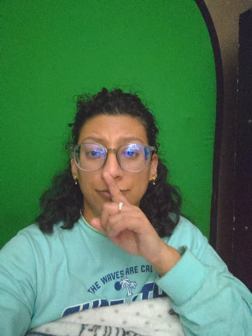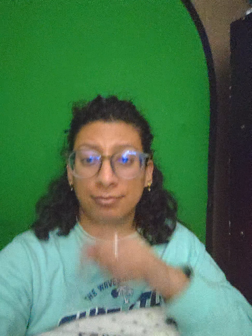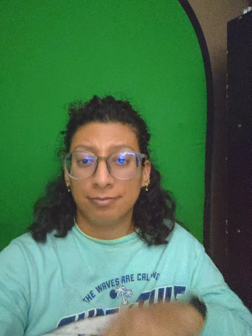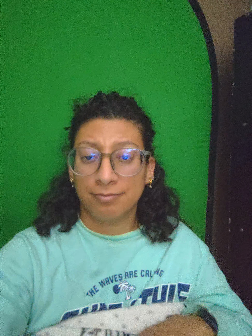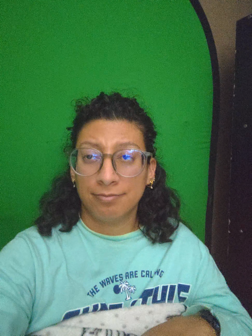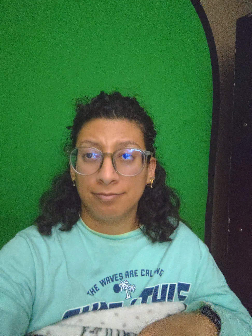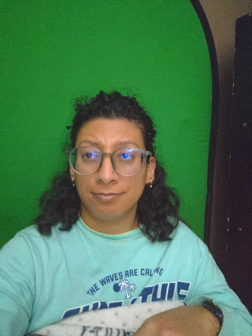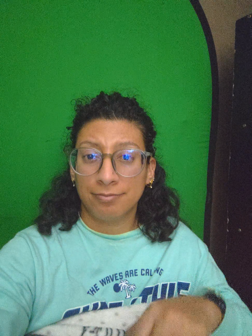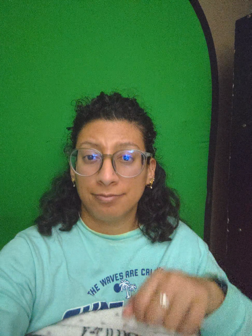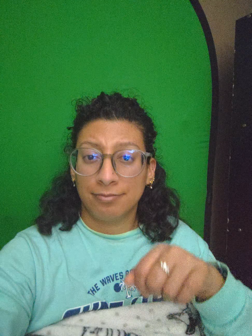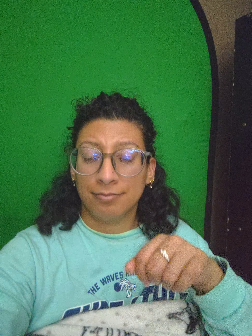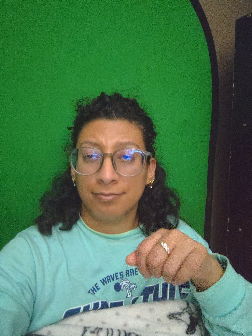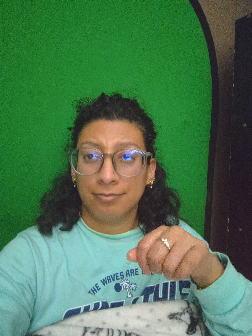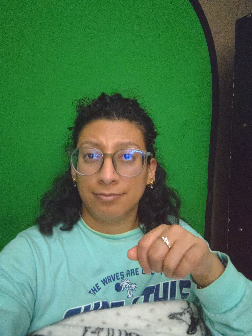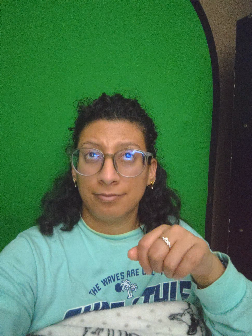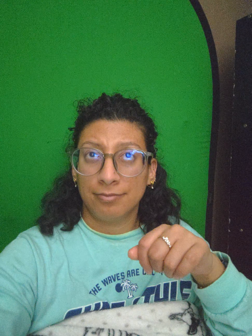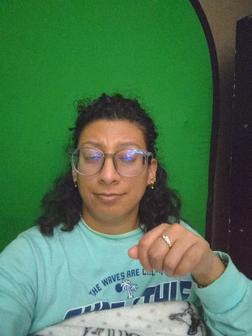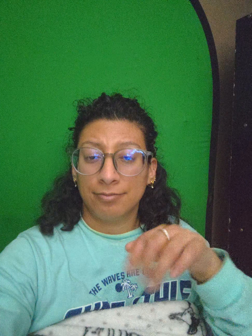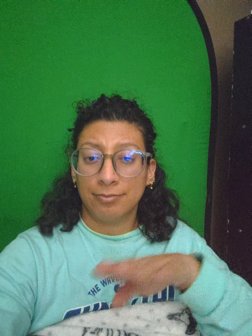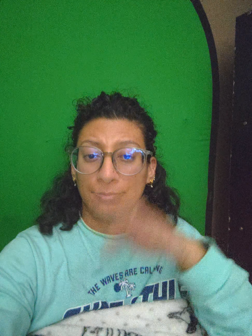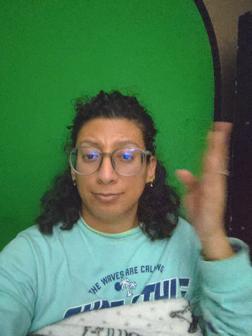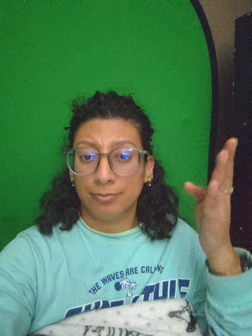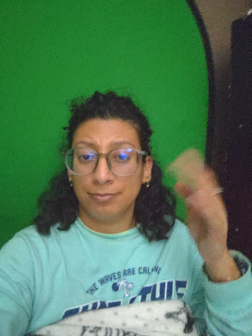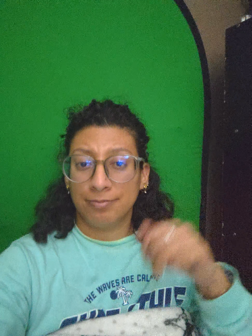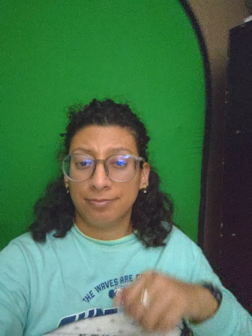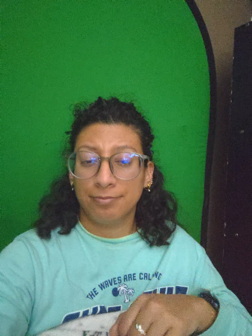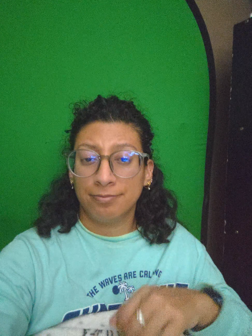open